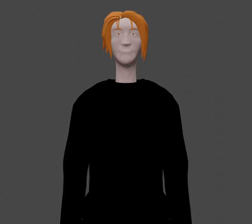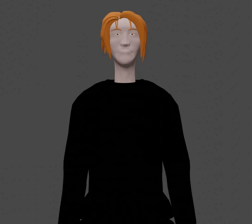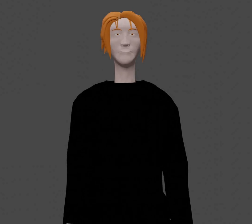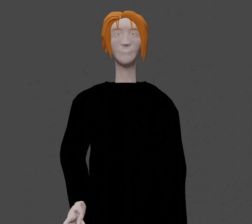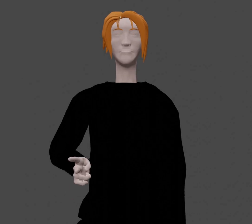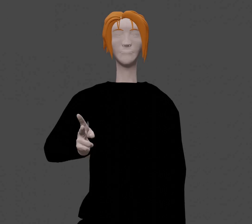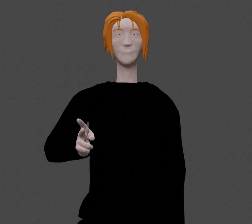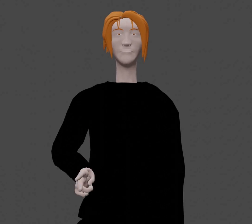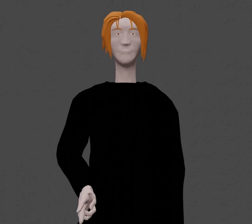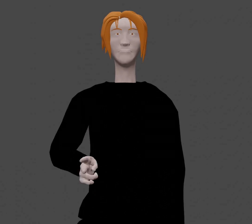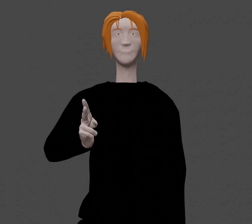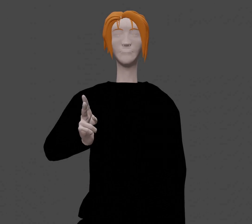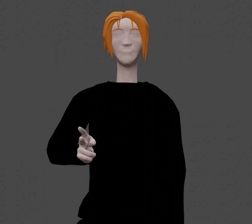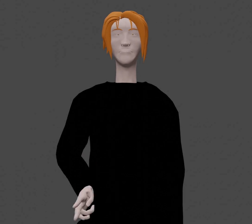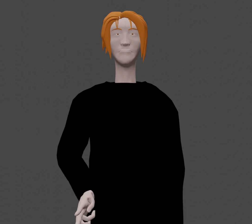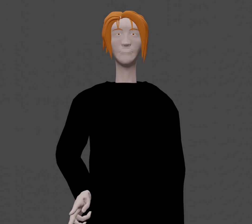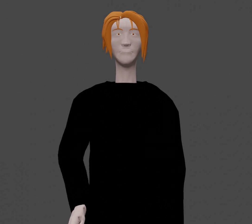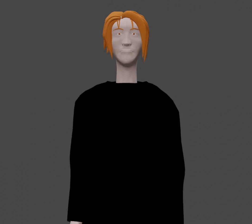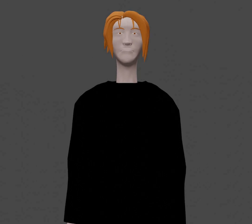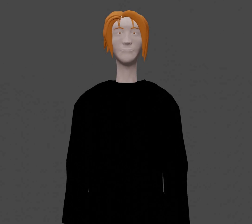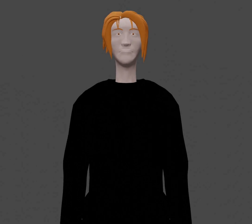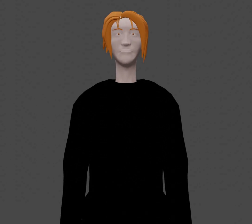Background (History)